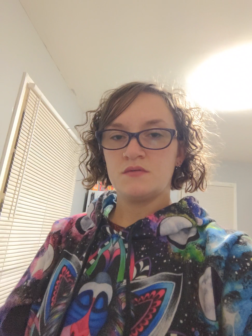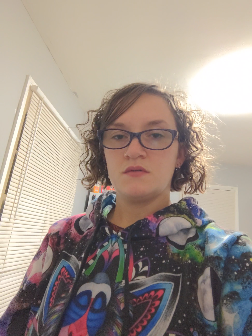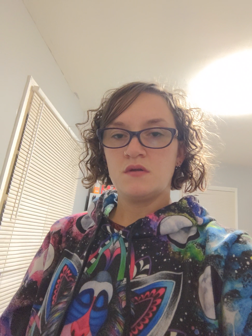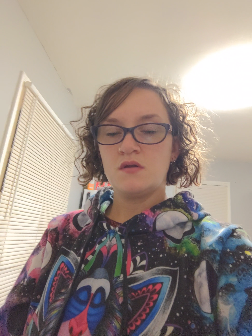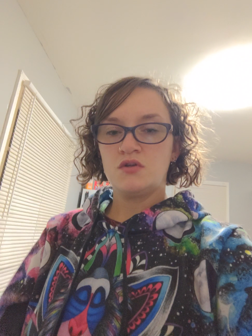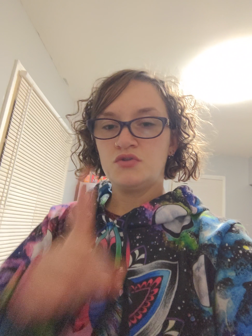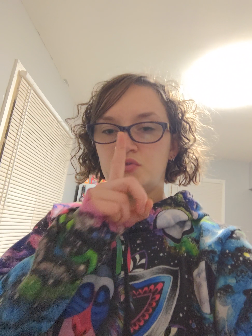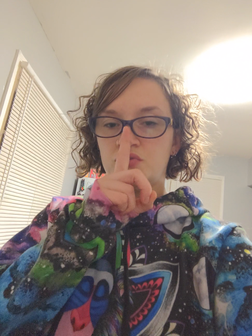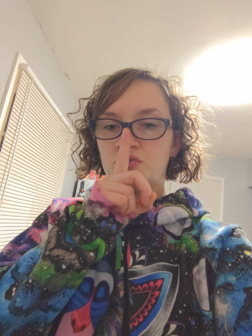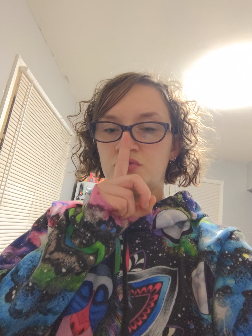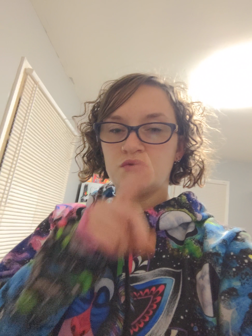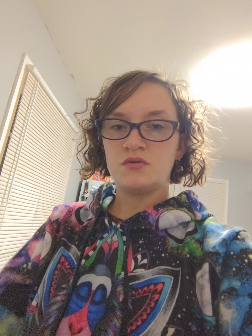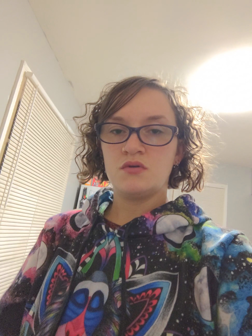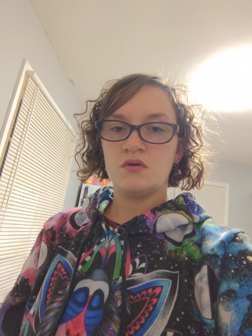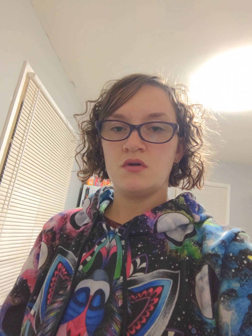shhh